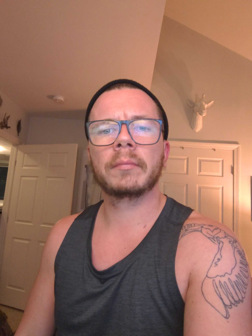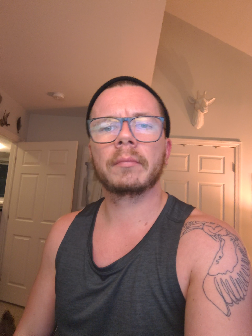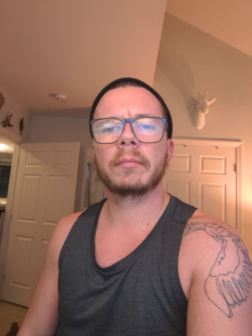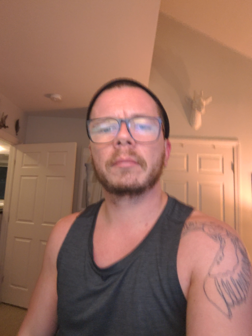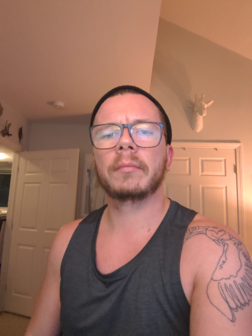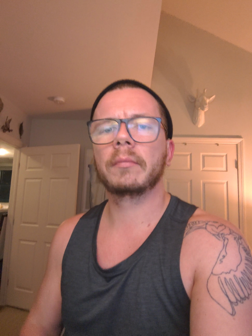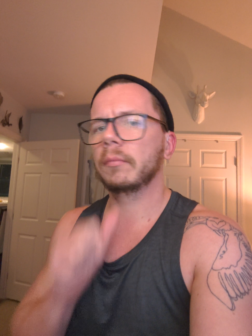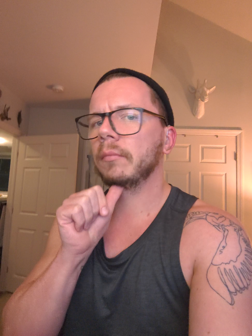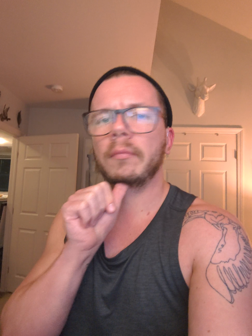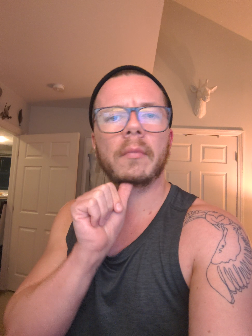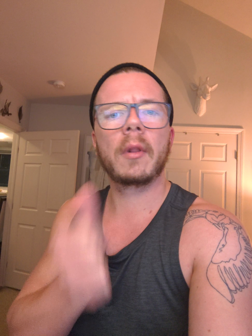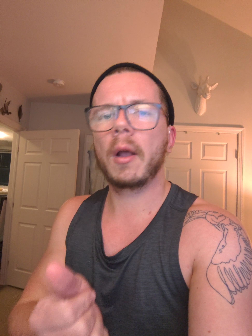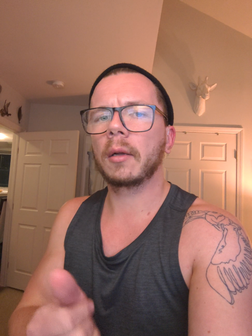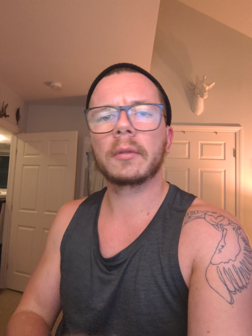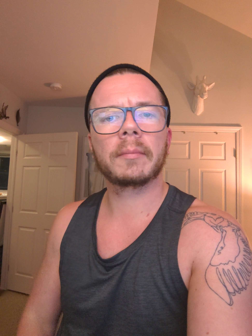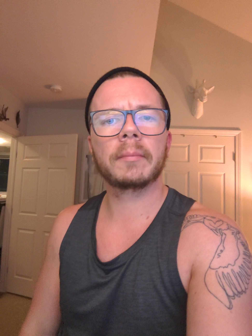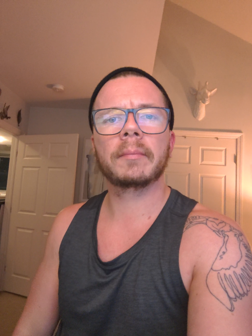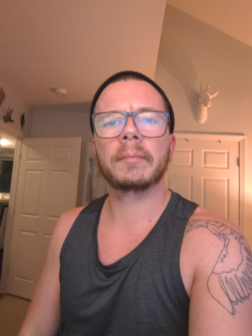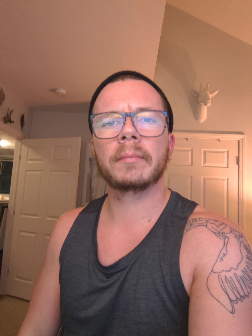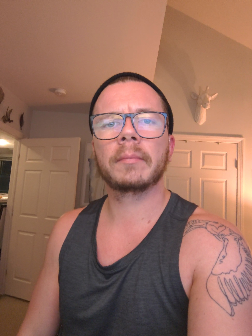not